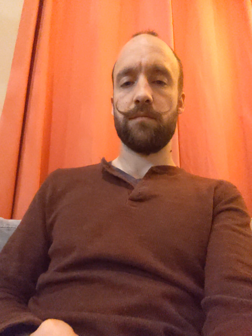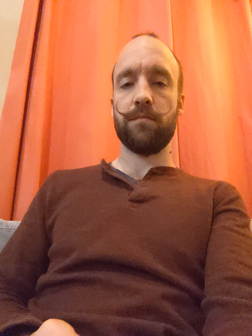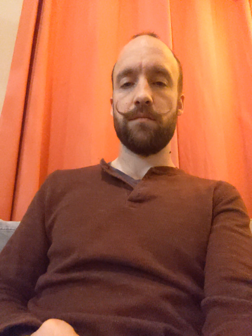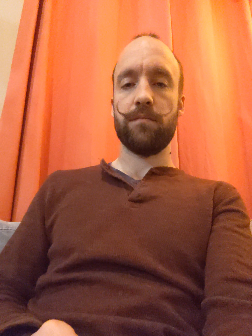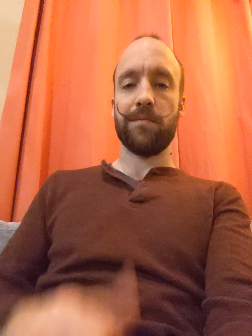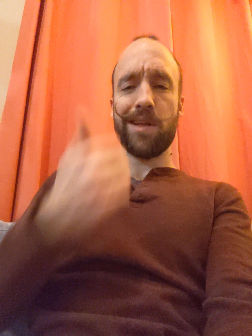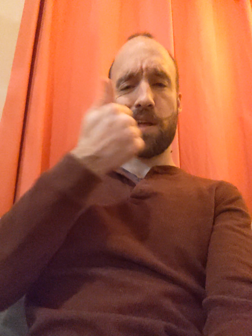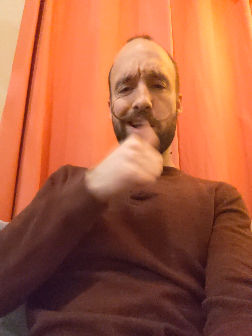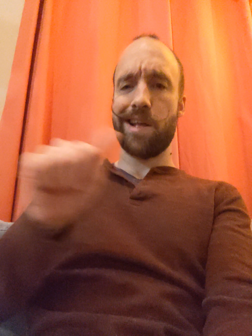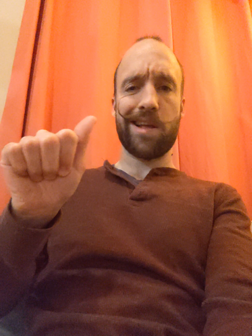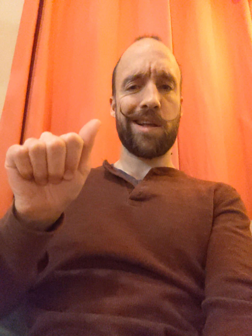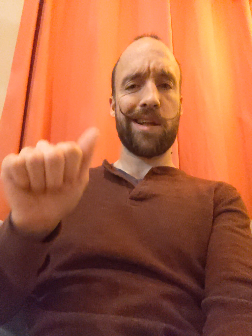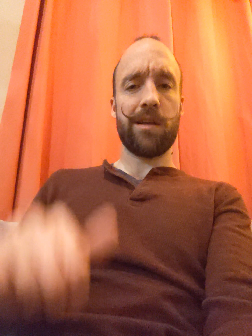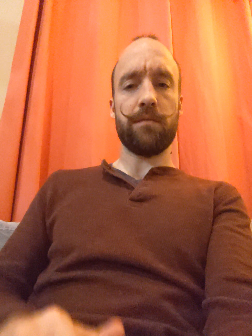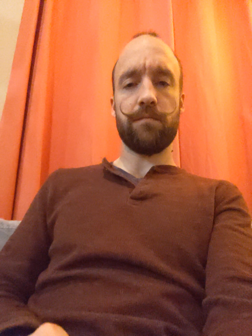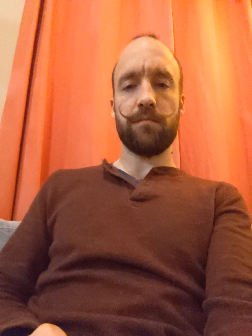any